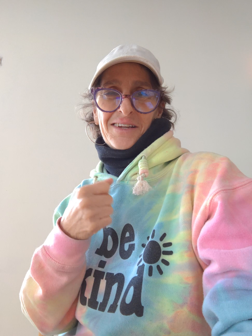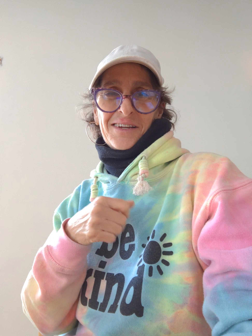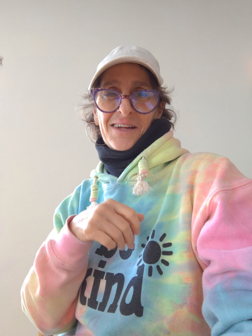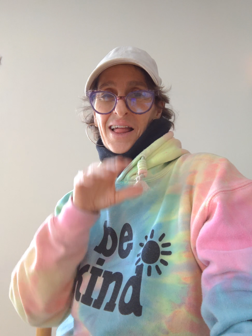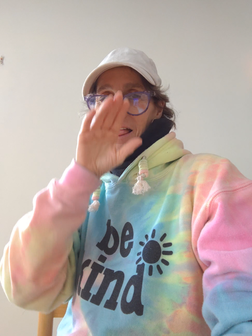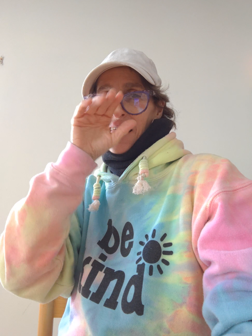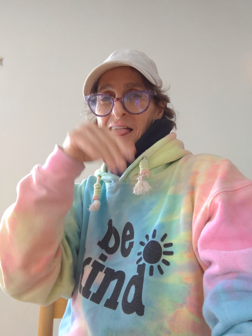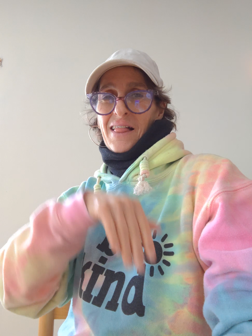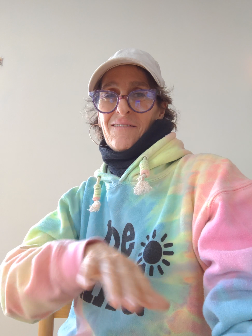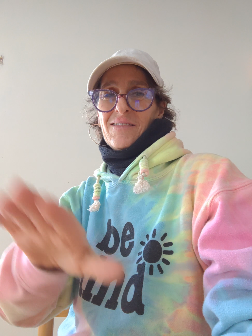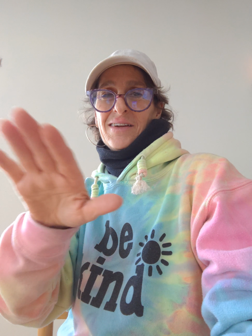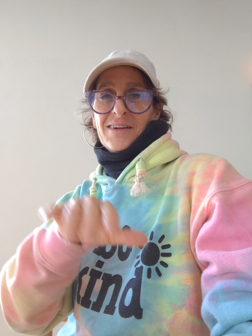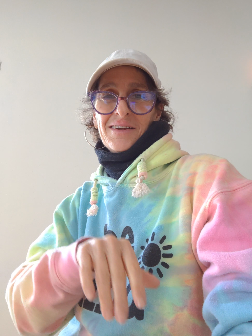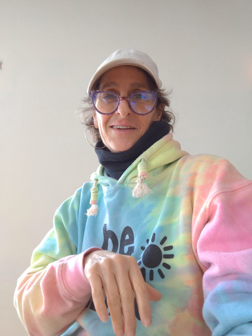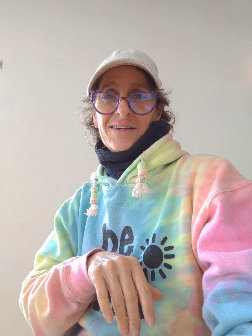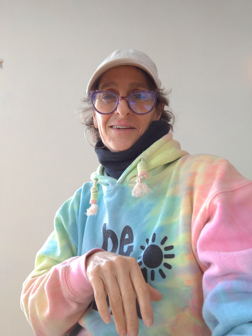elephant